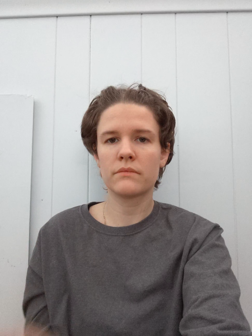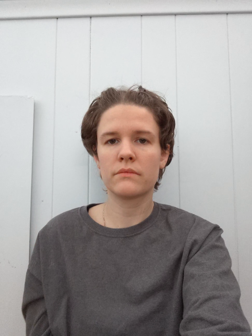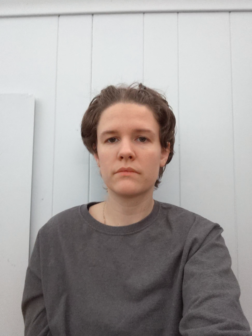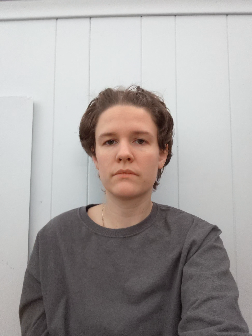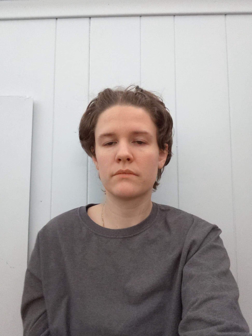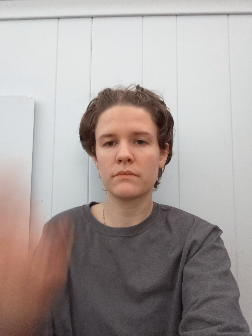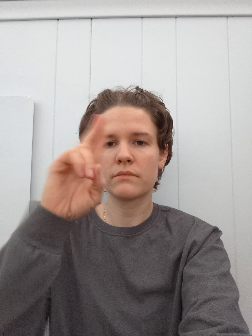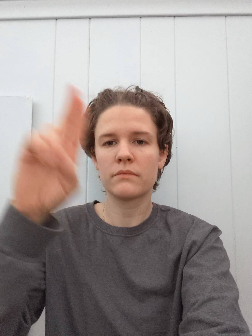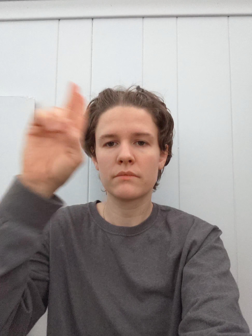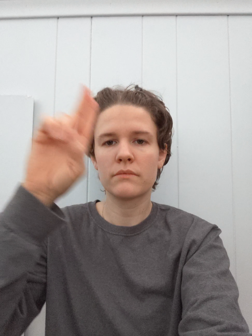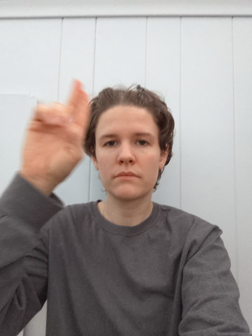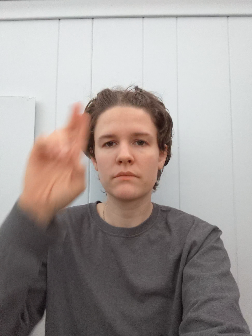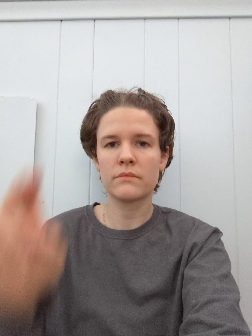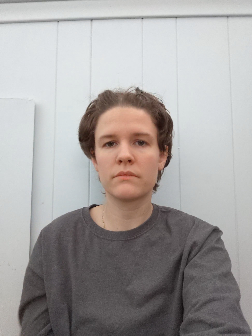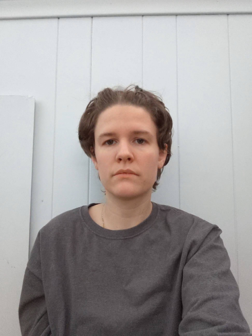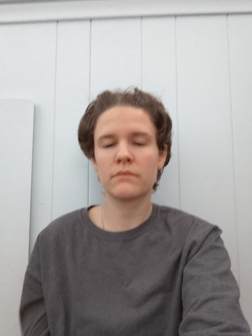uncle